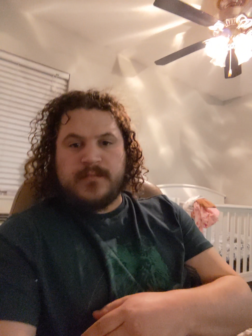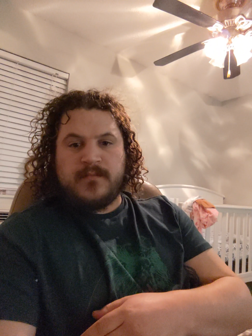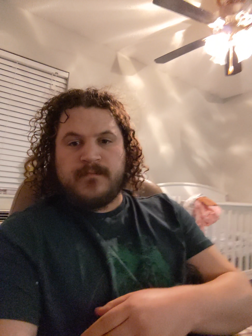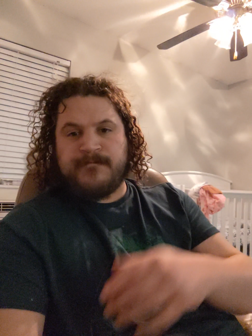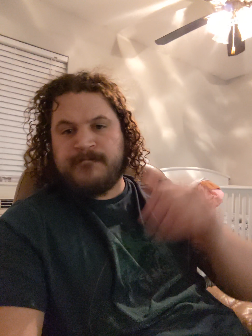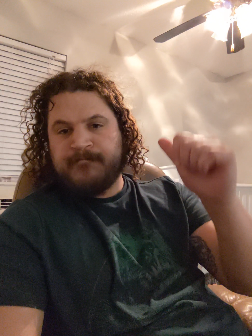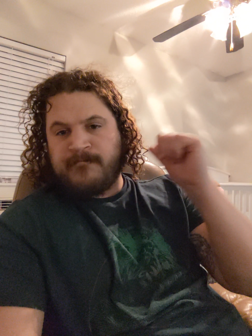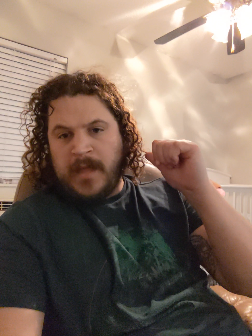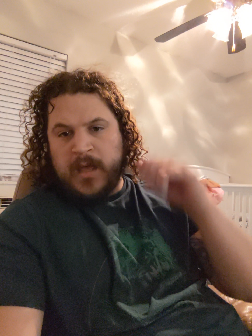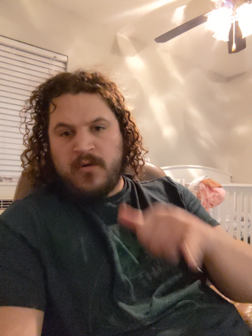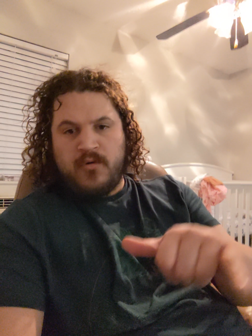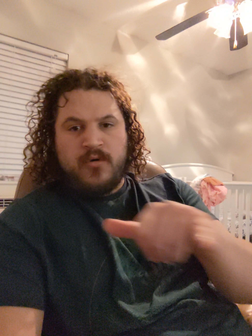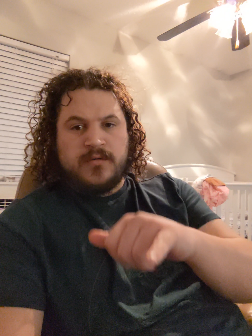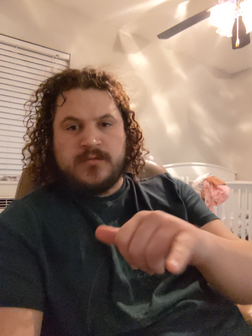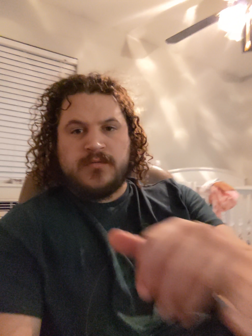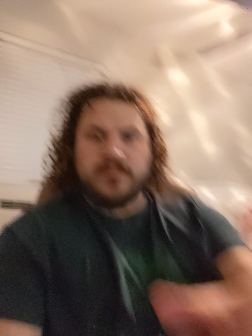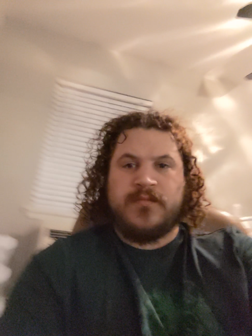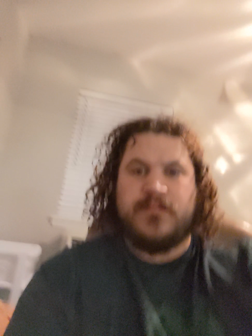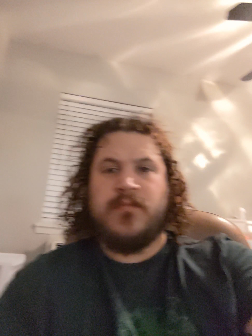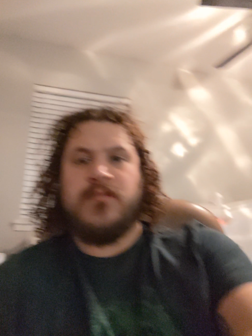backyard